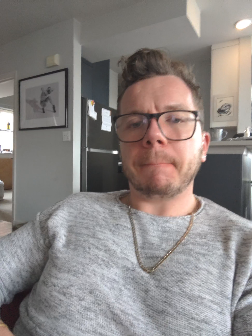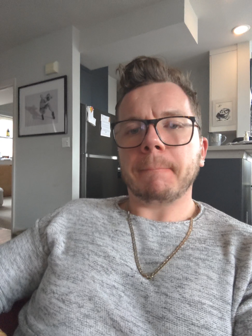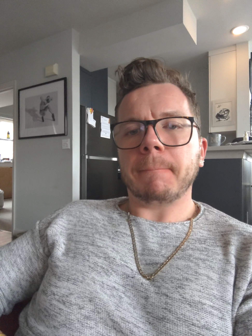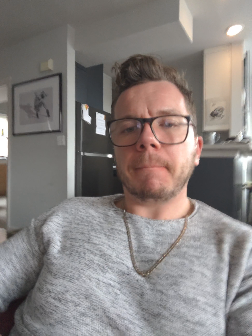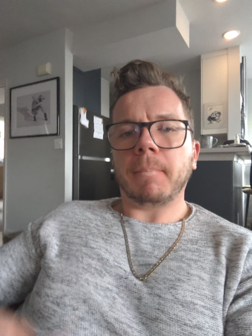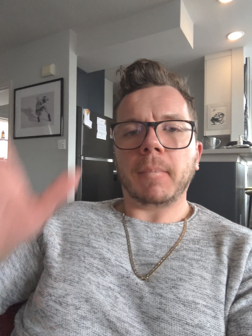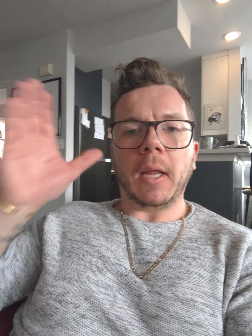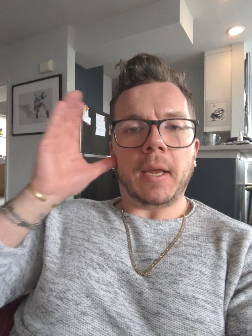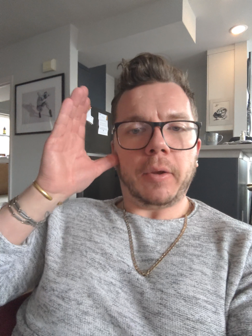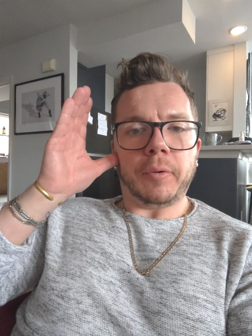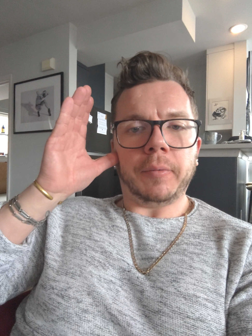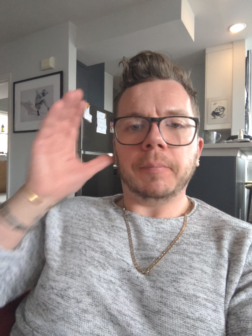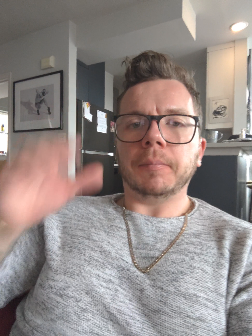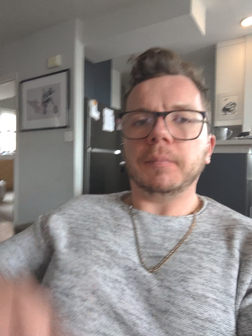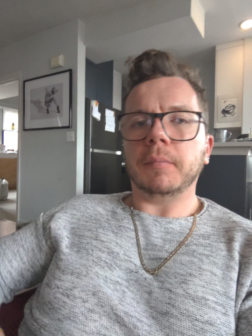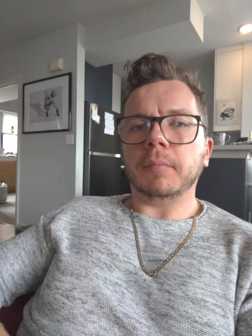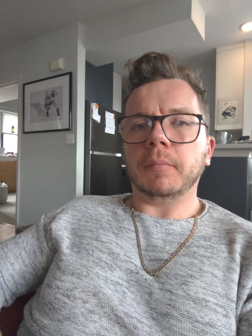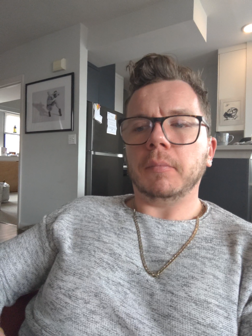hear